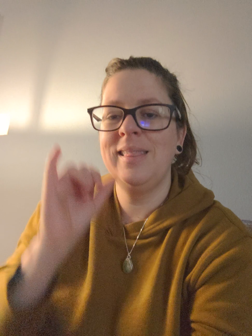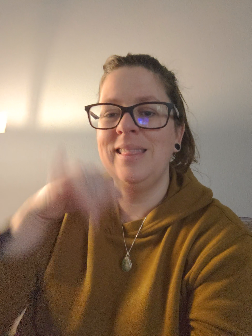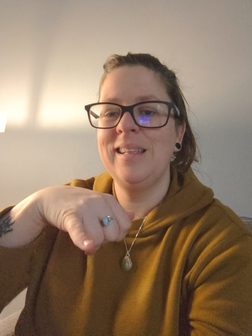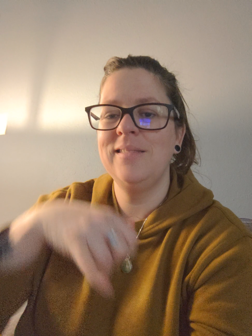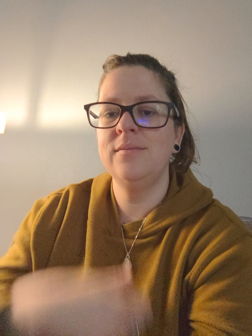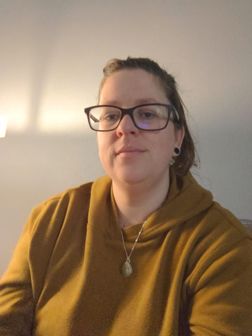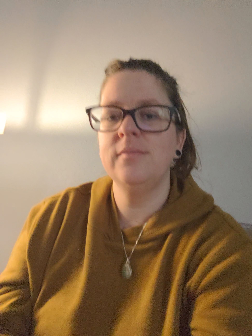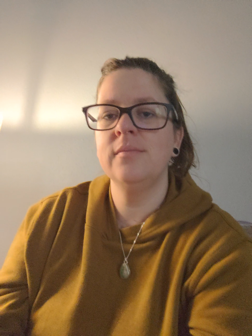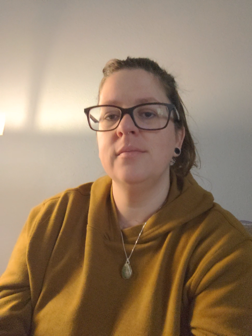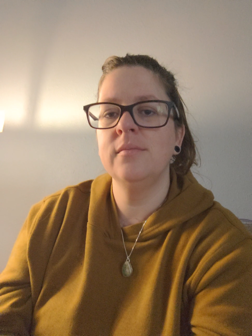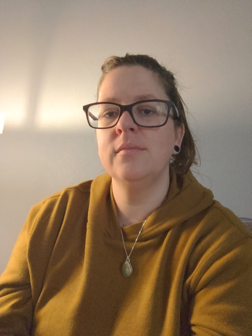that